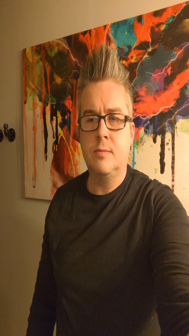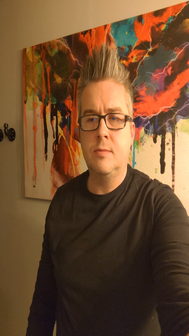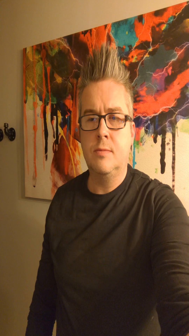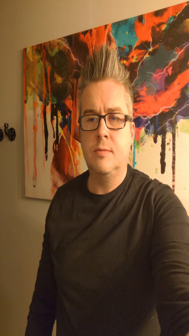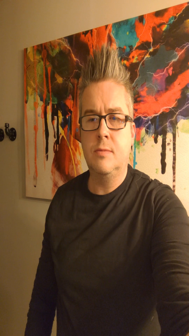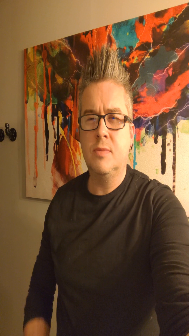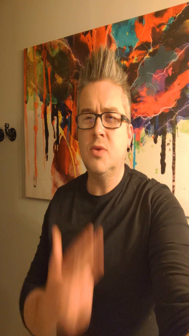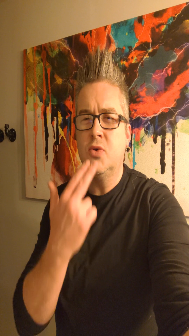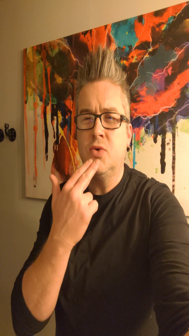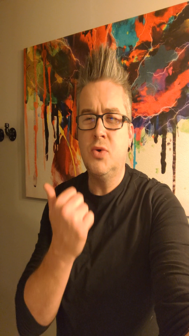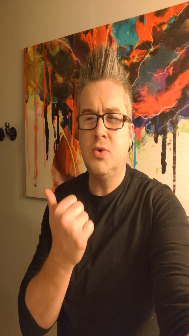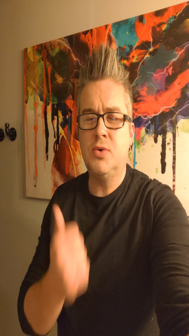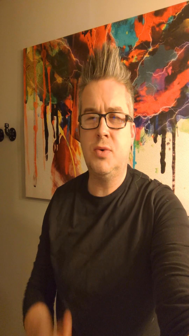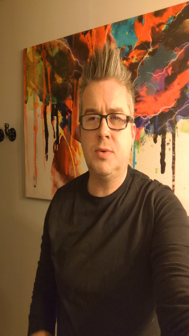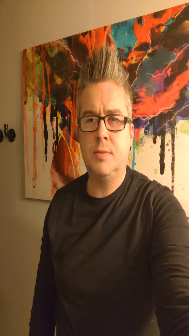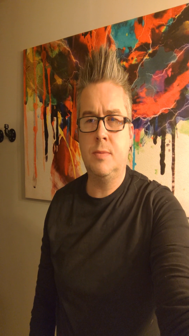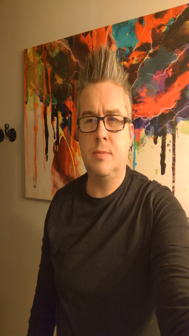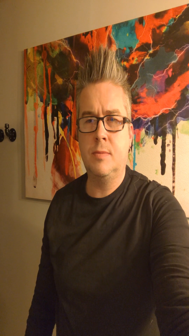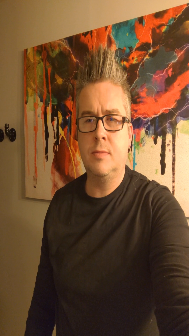cute